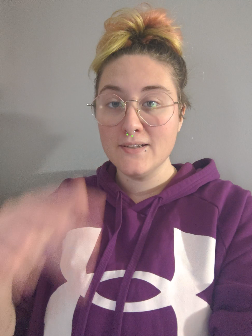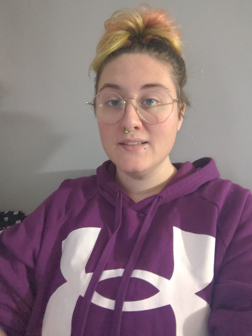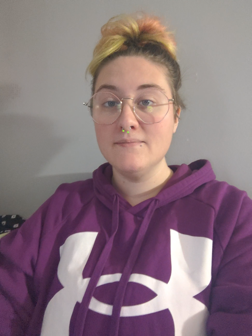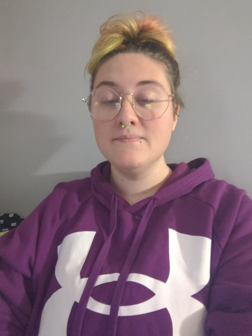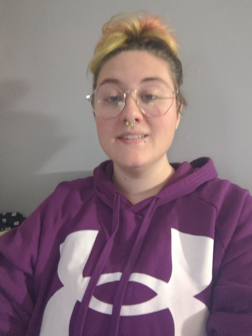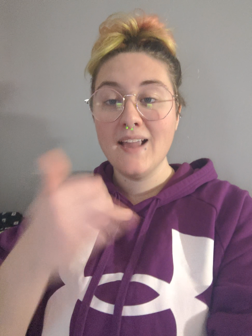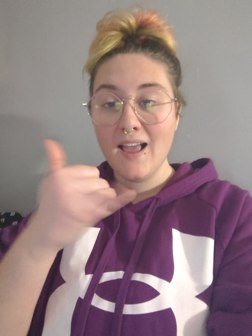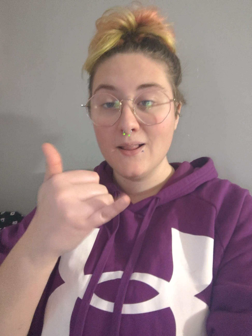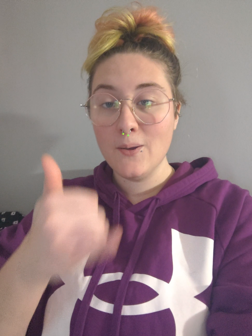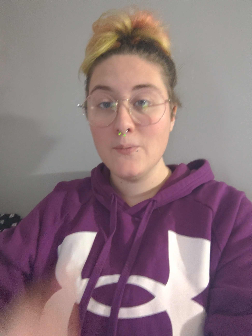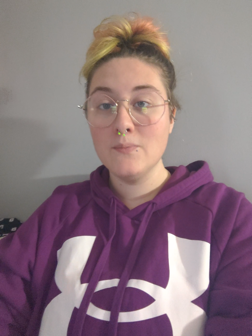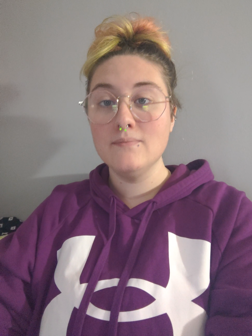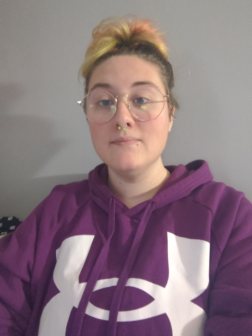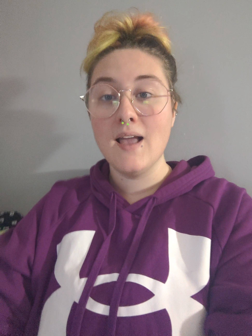yellow